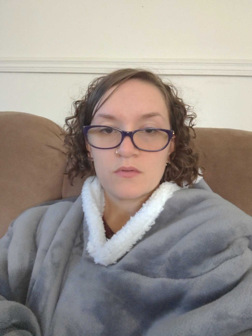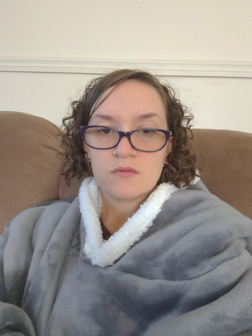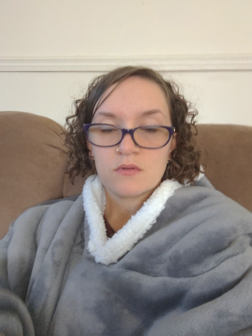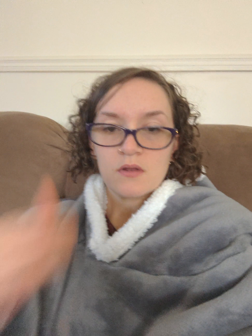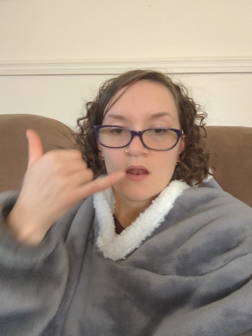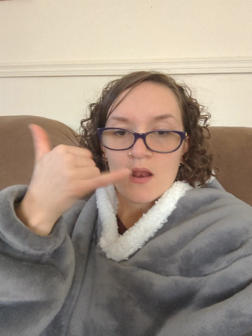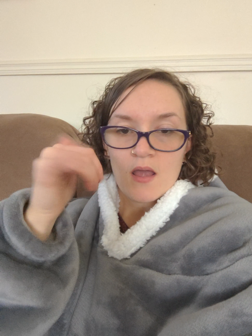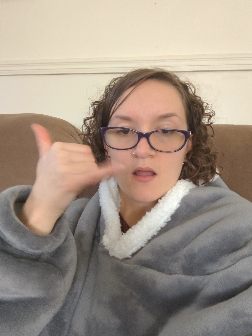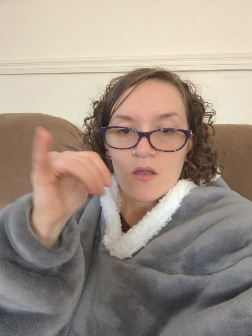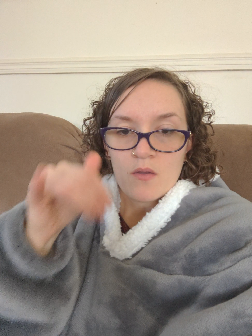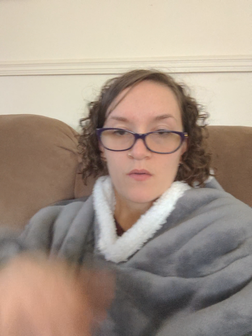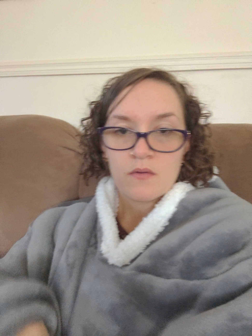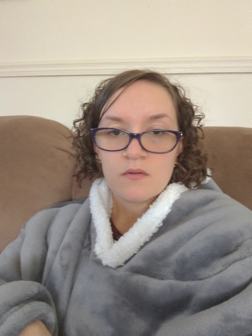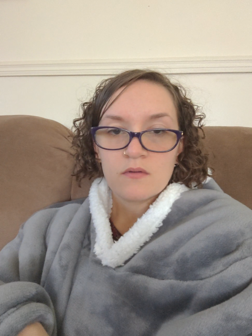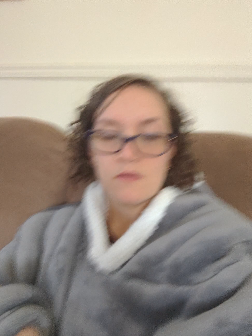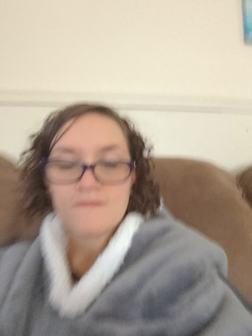yellow